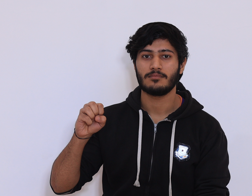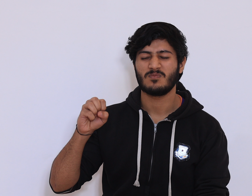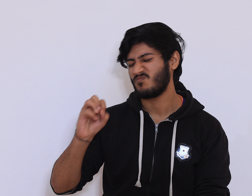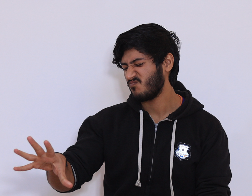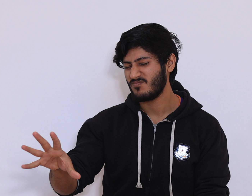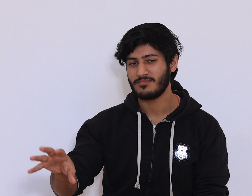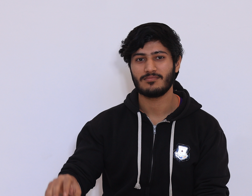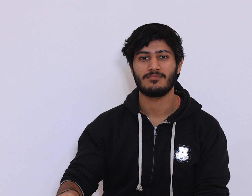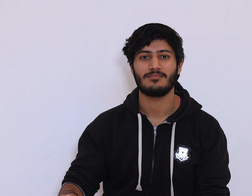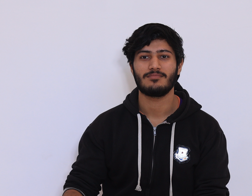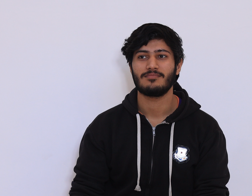bad